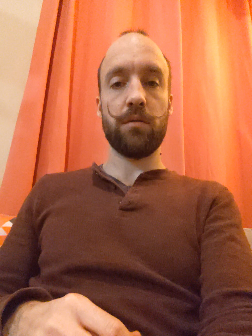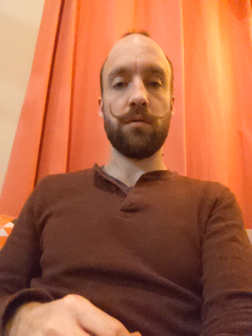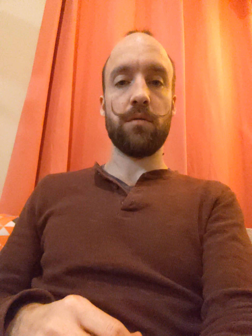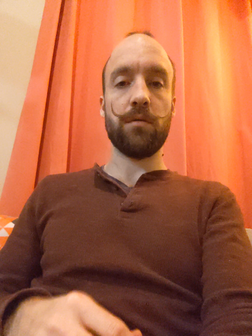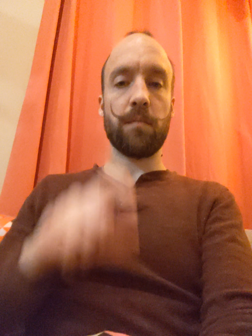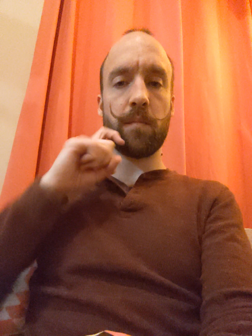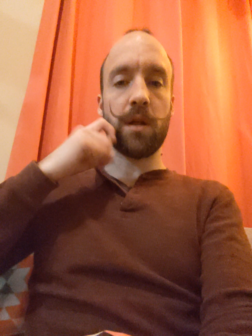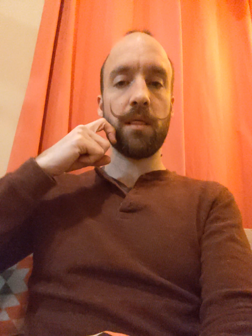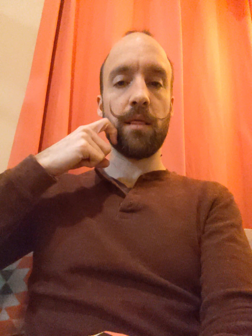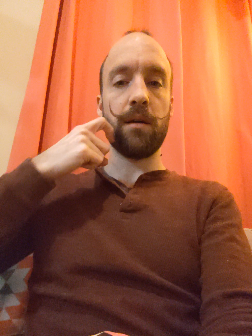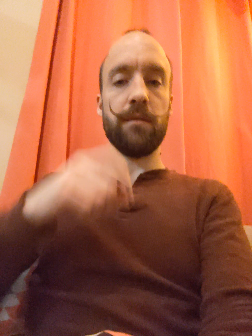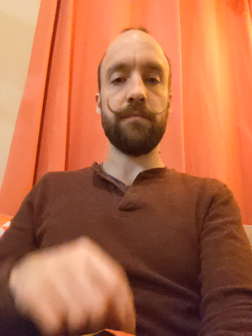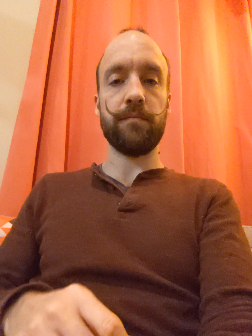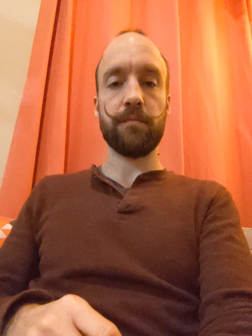apple